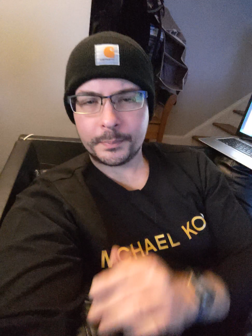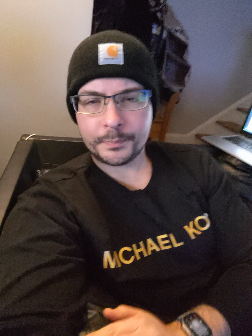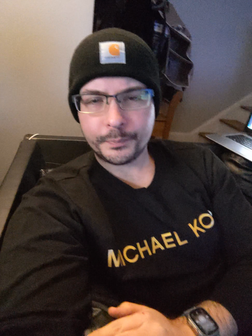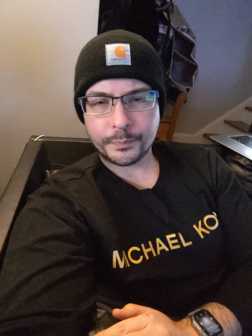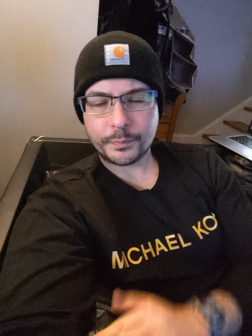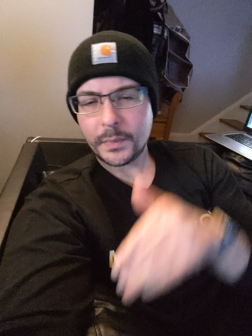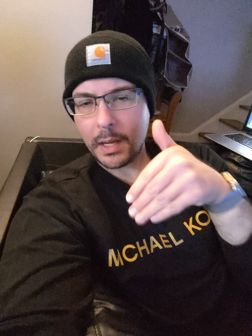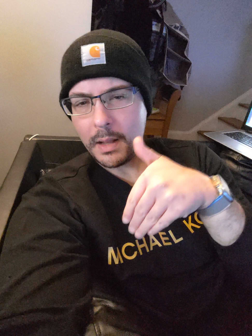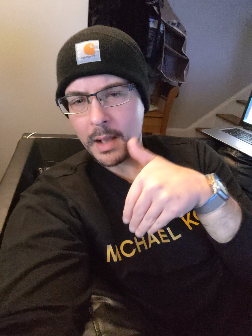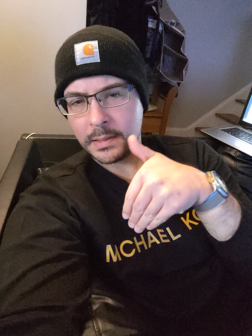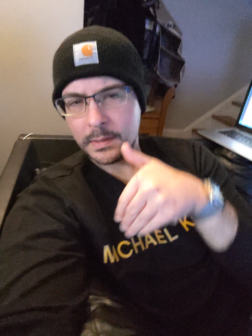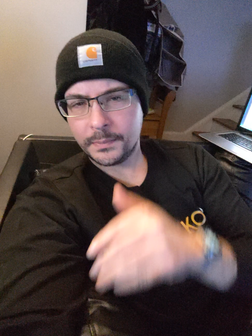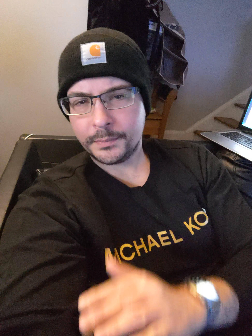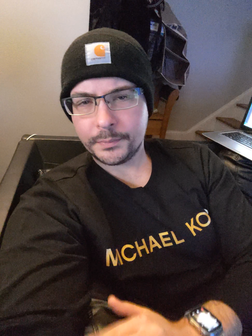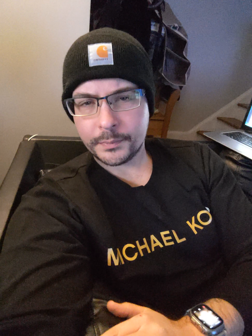night